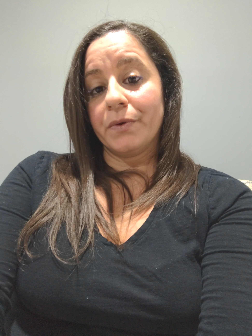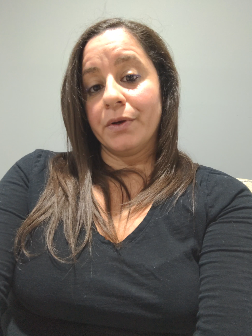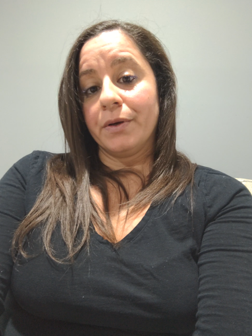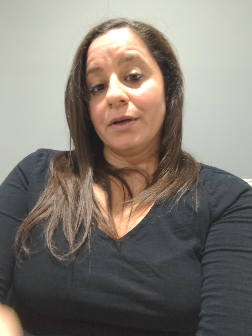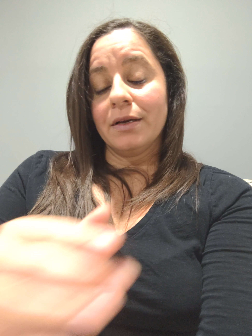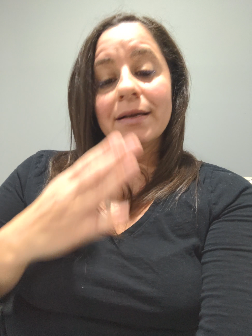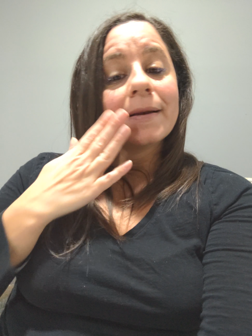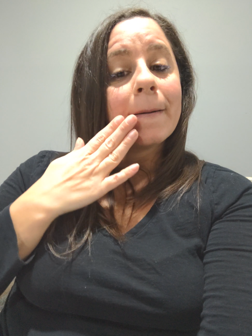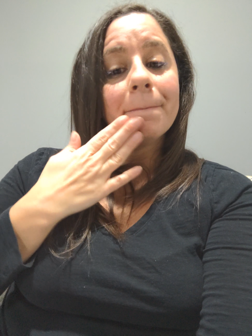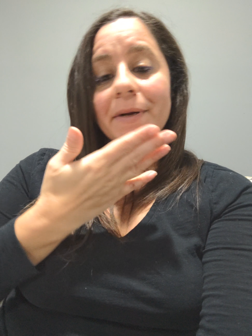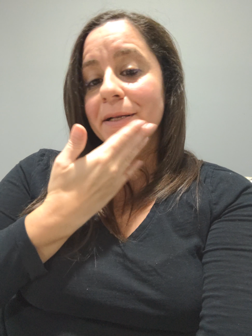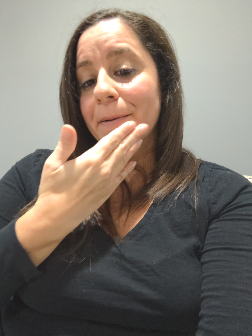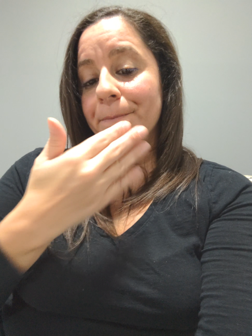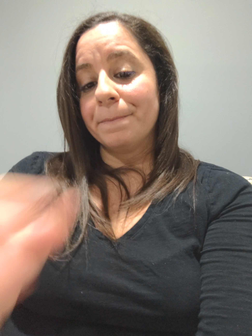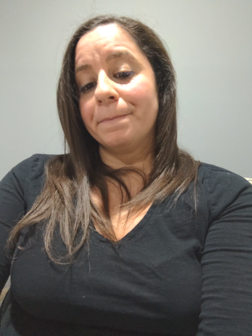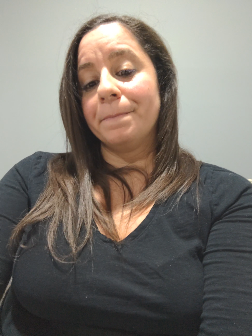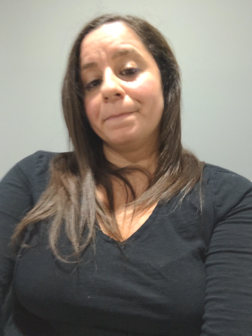napkin